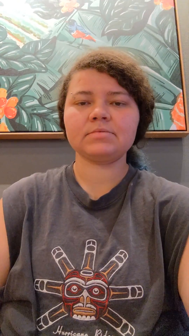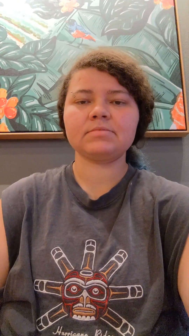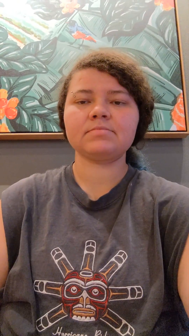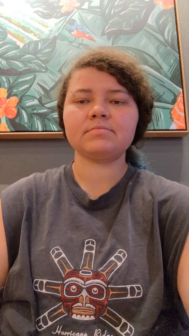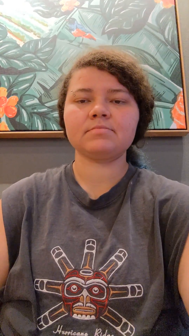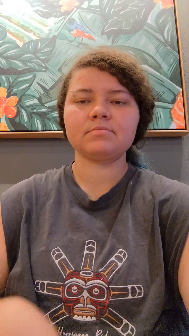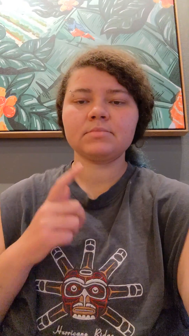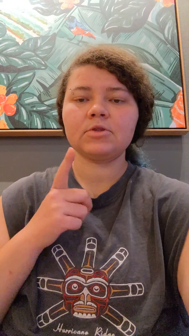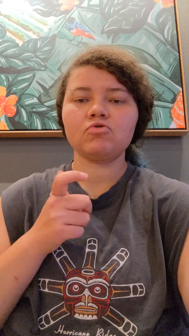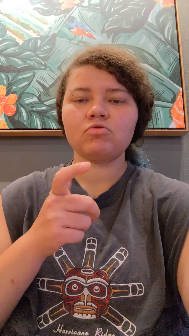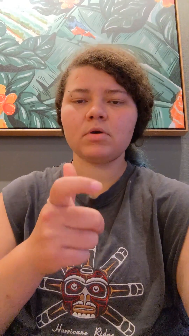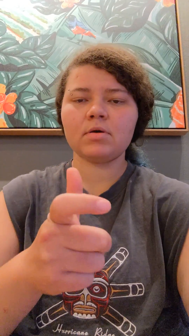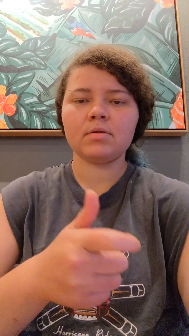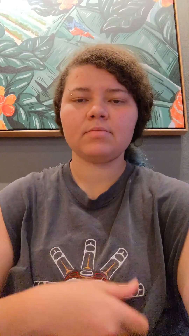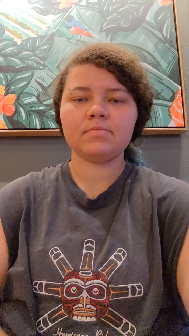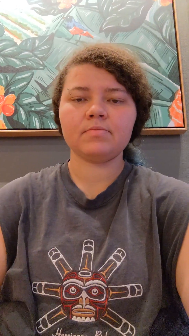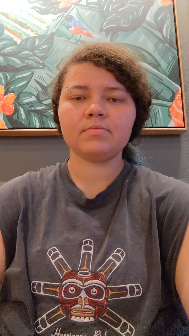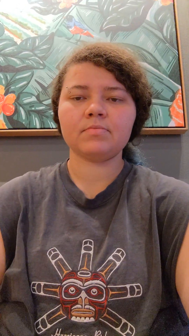run